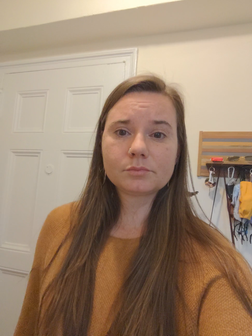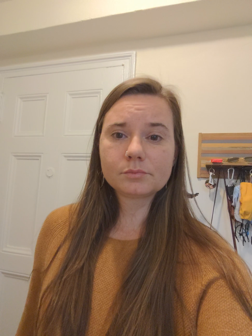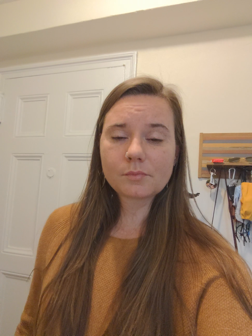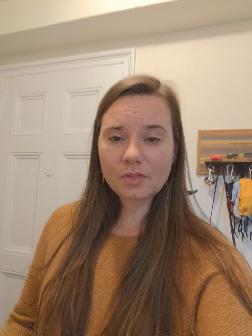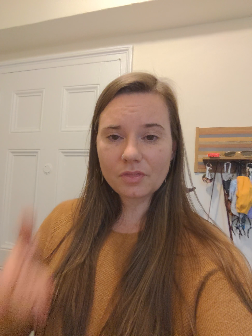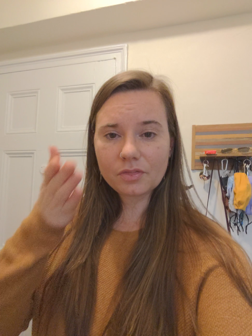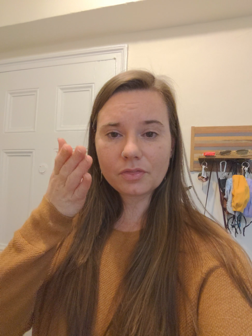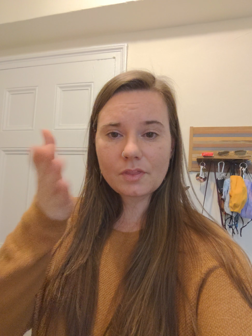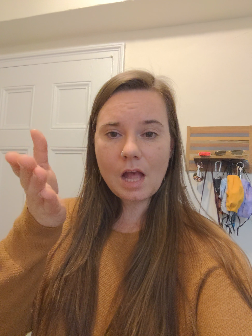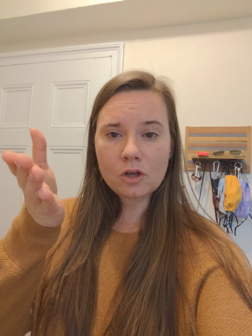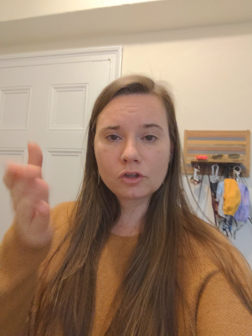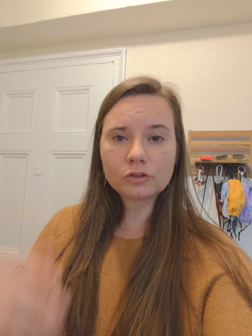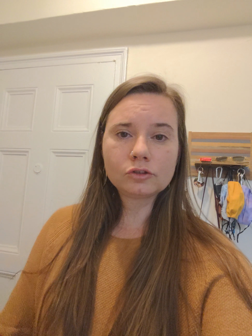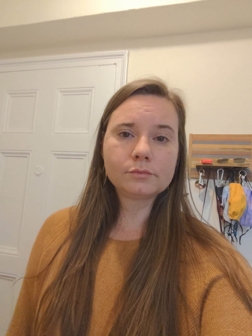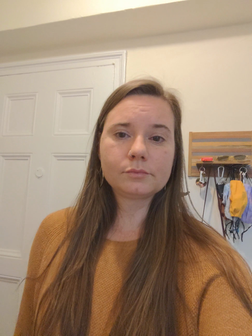there